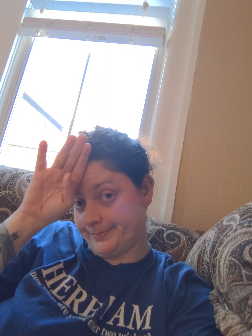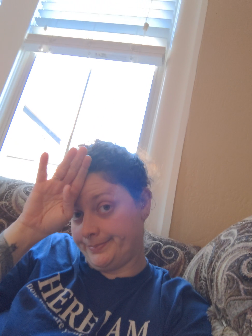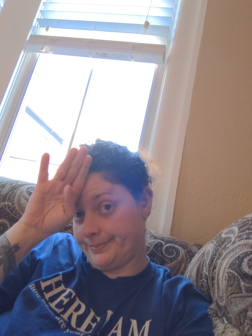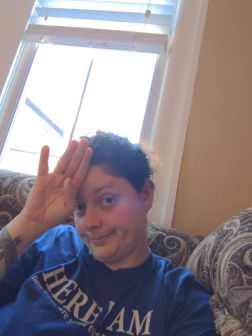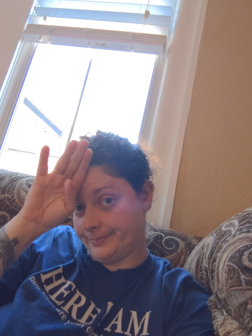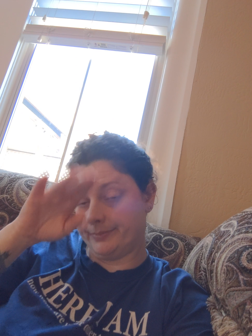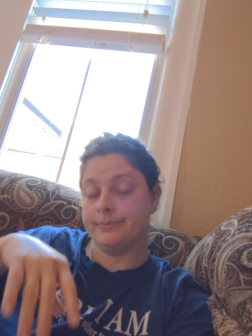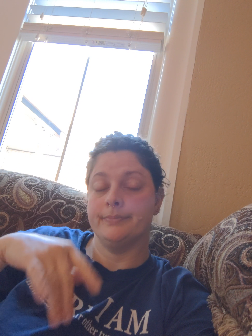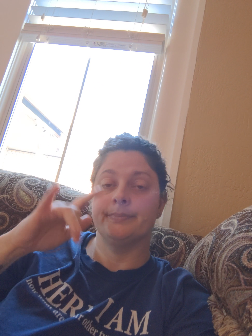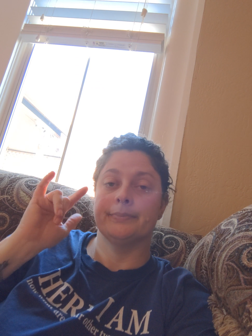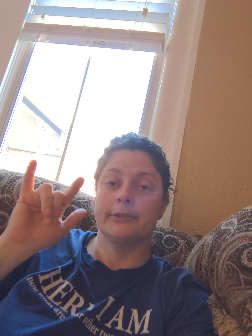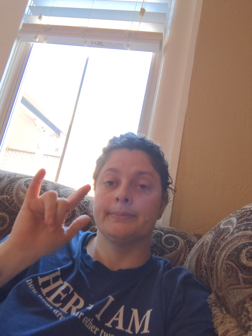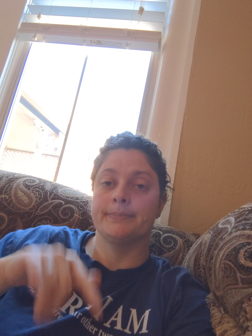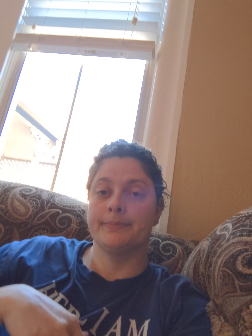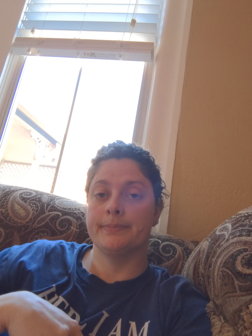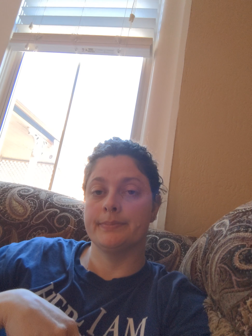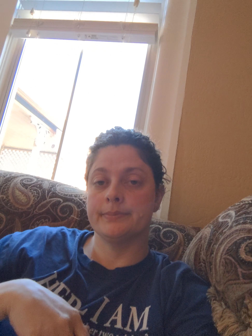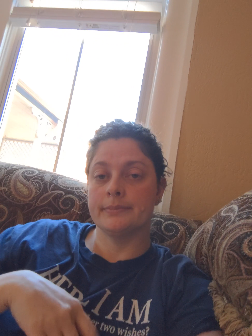airplane